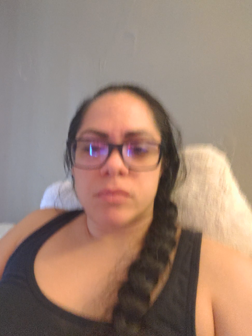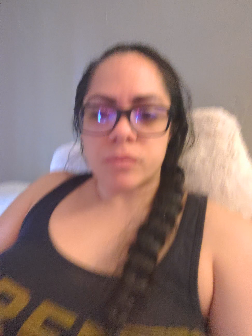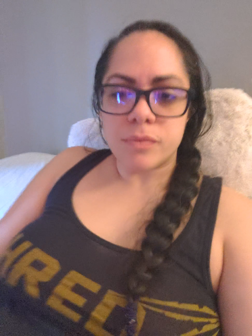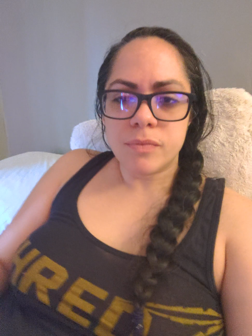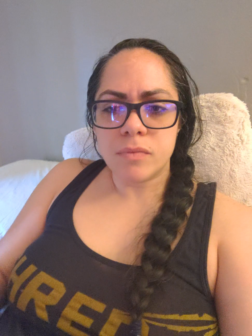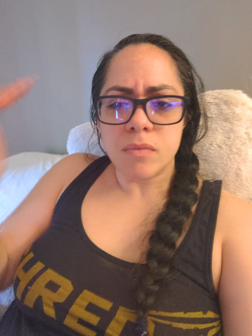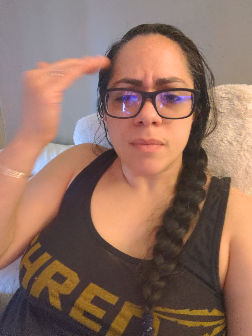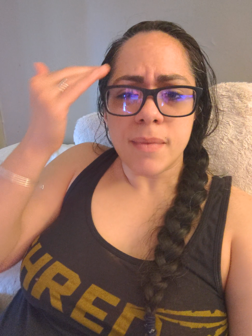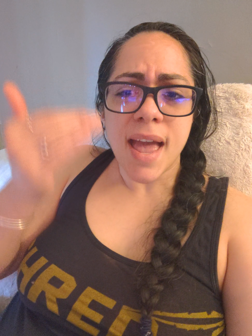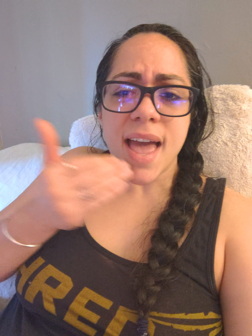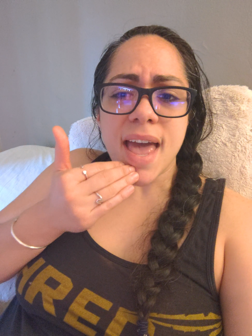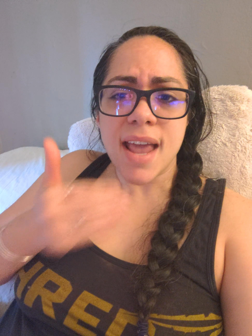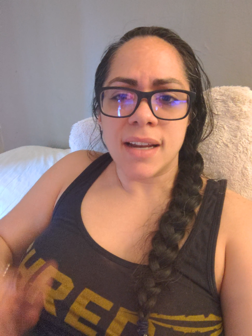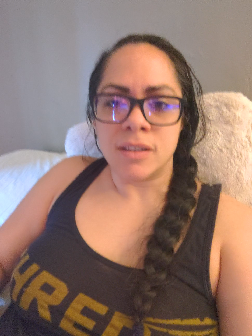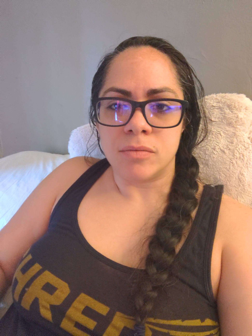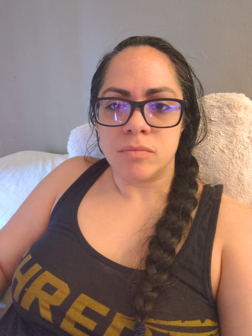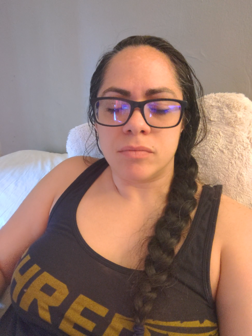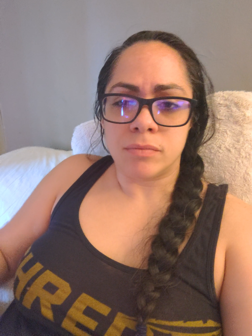head